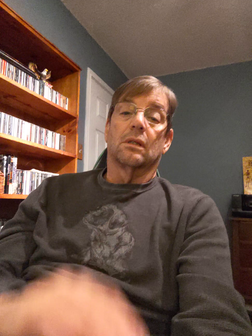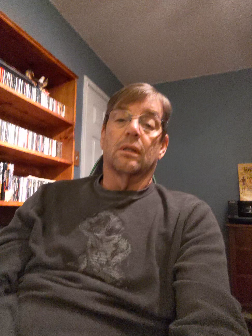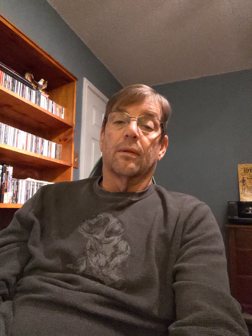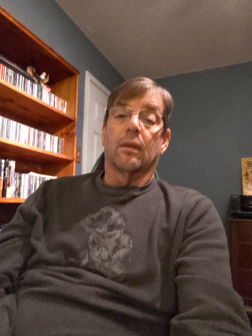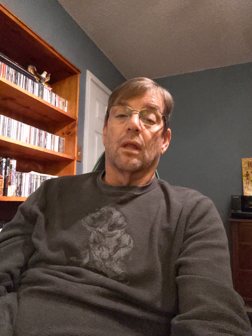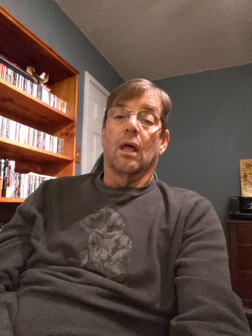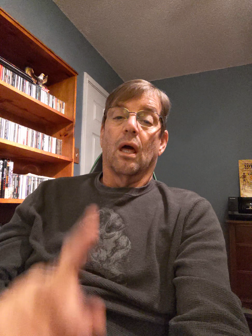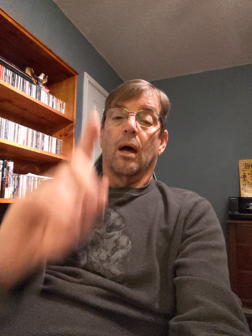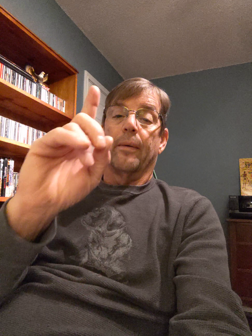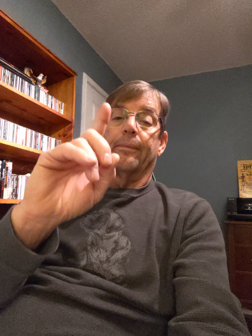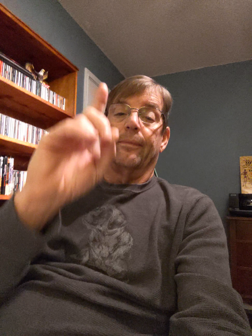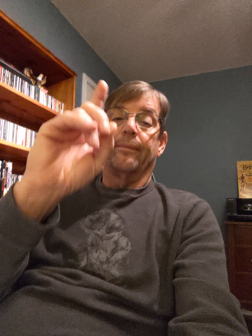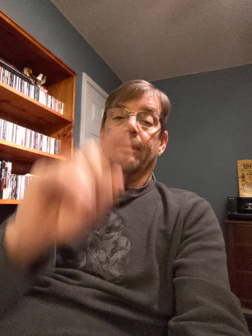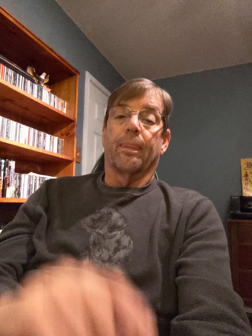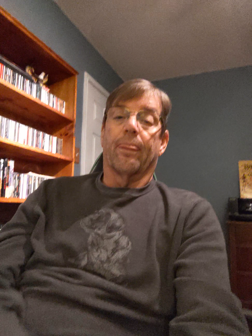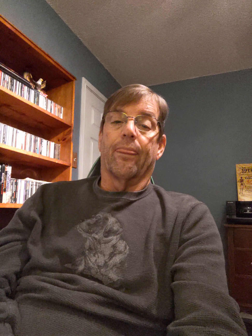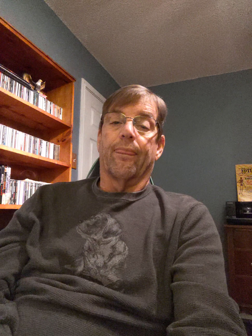up